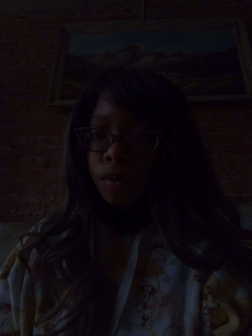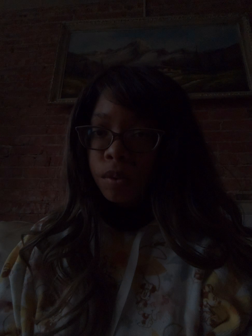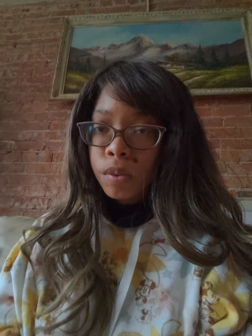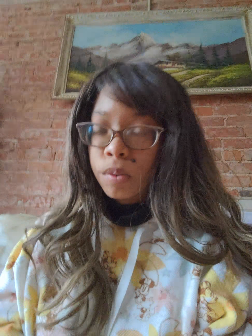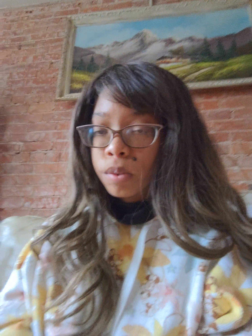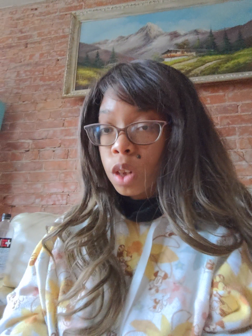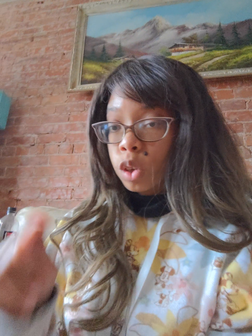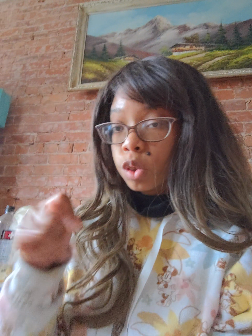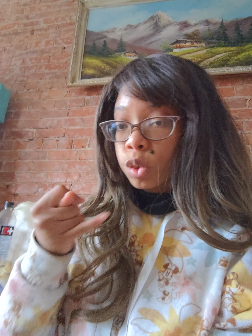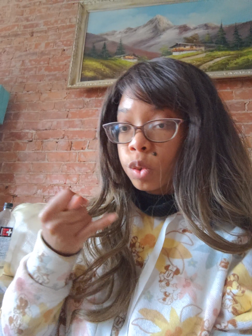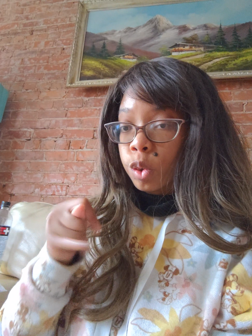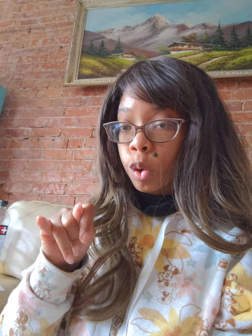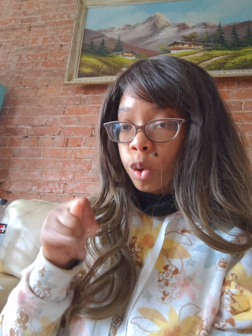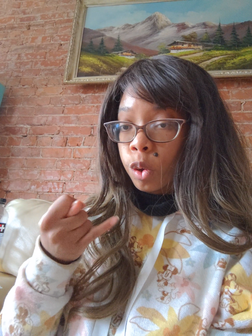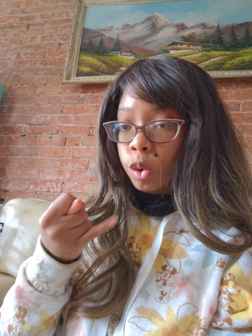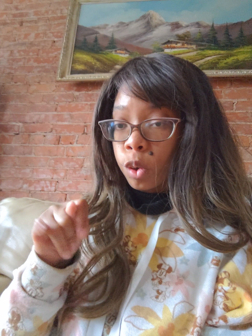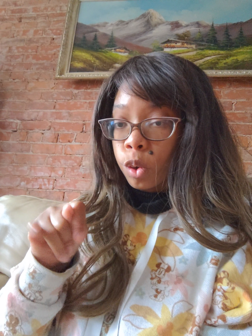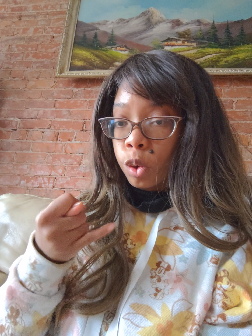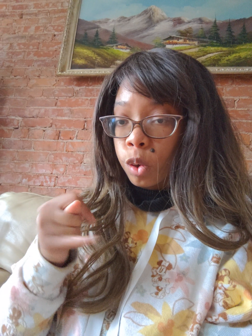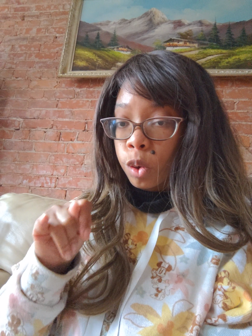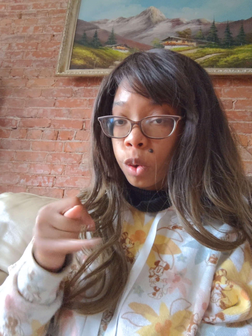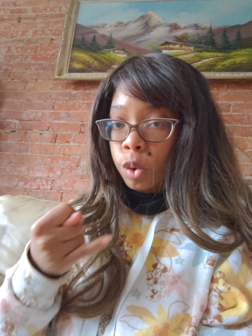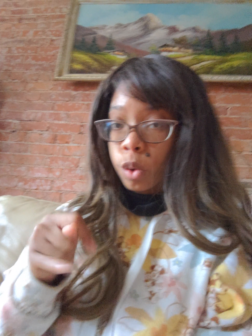toy